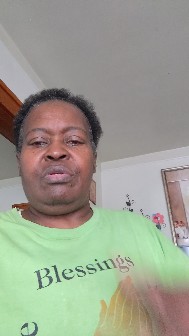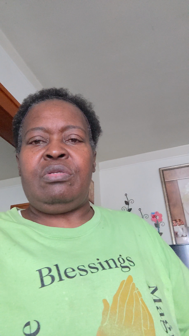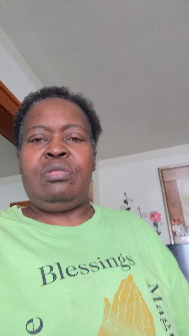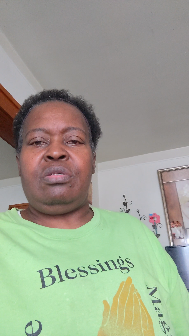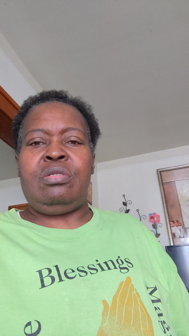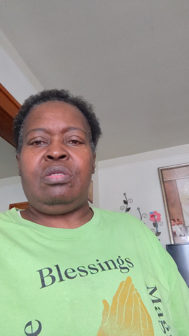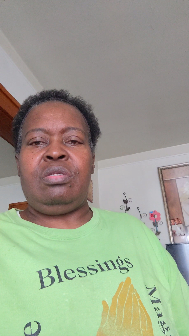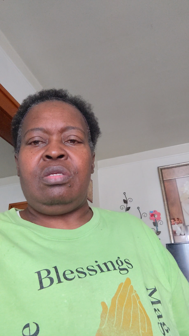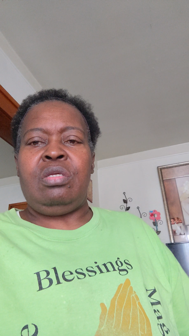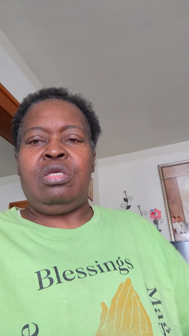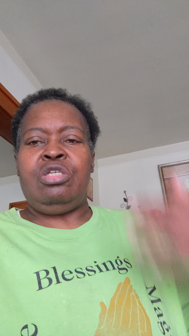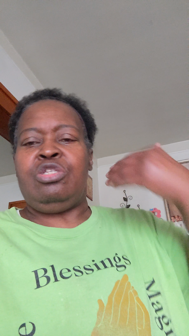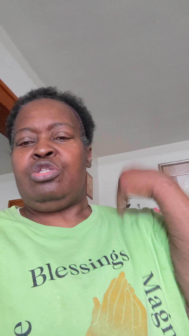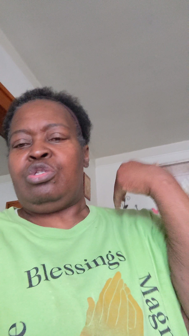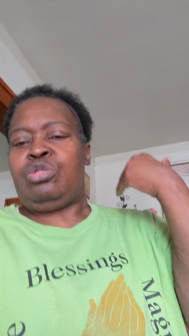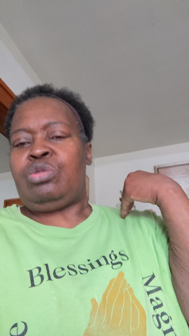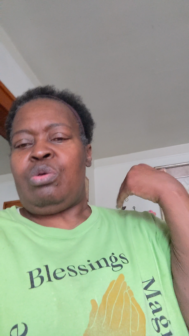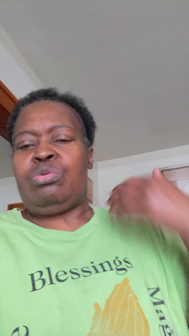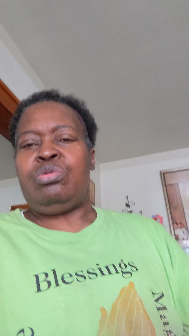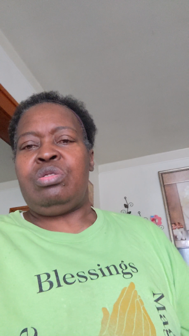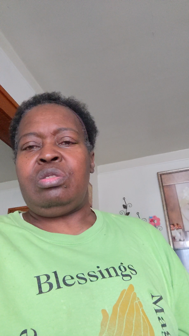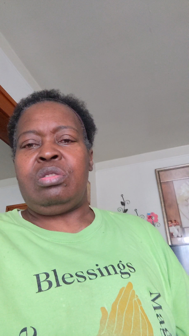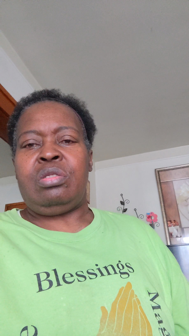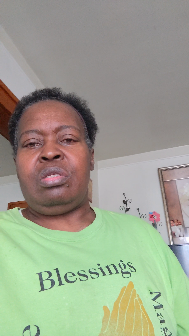shoulder